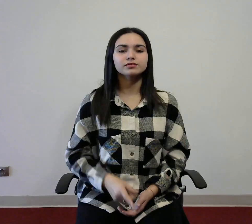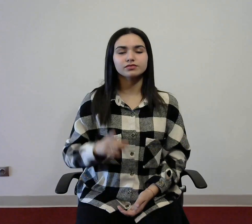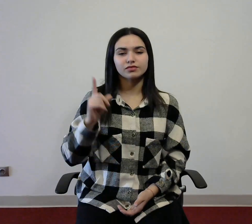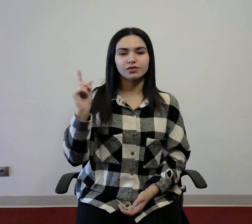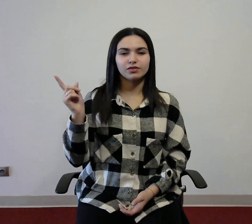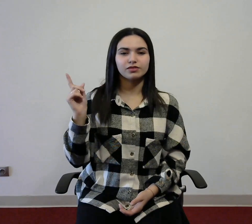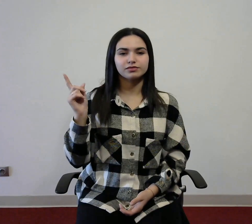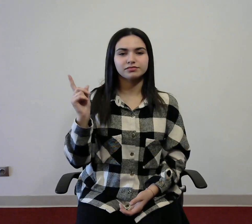orda